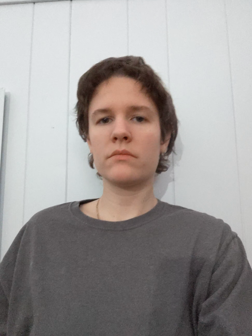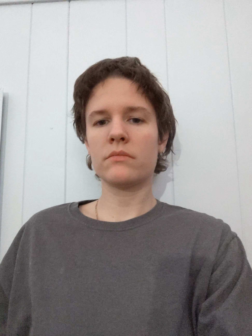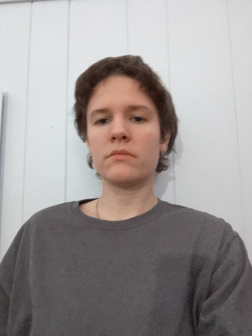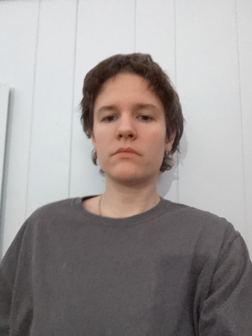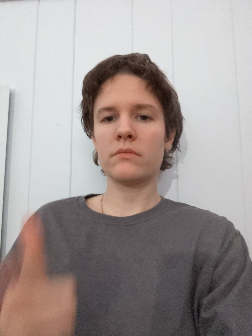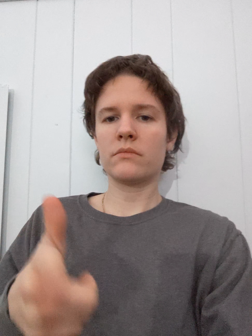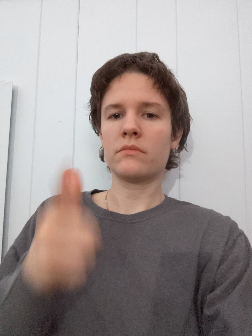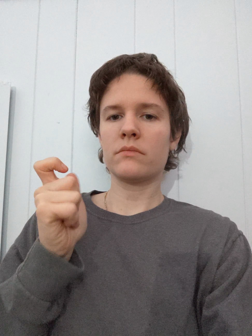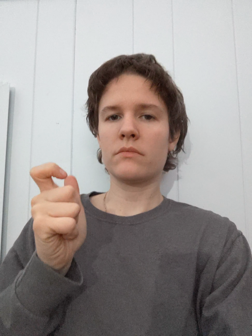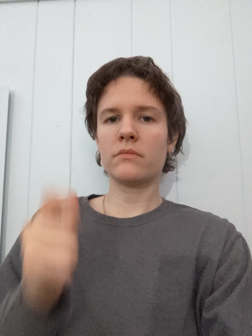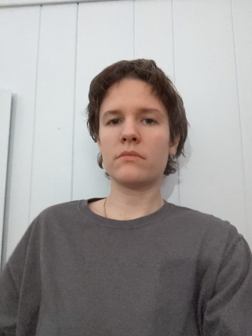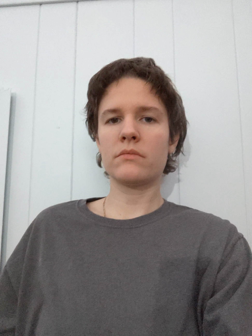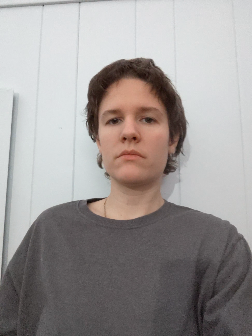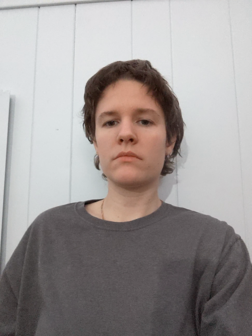fast